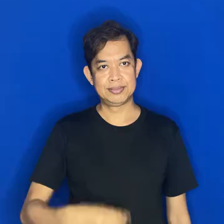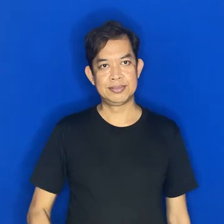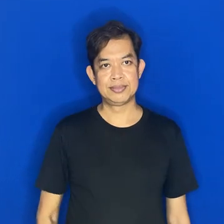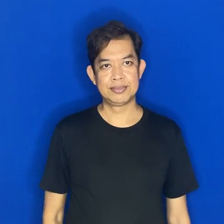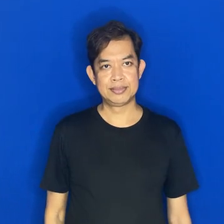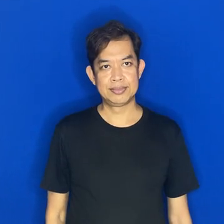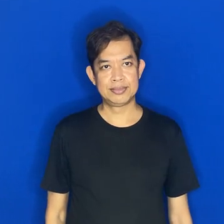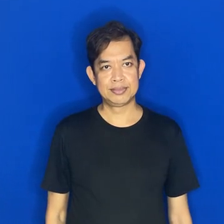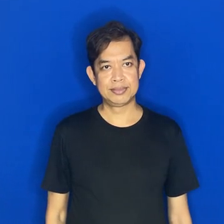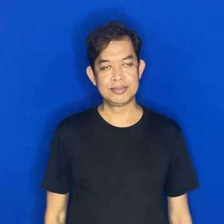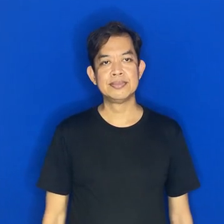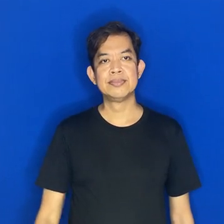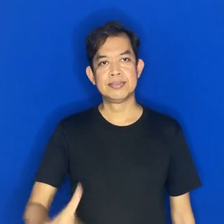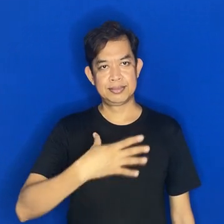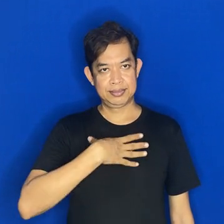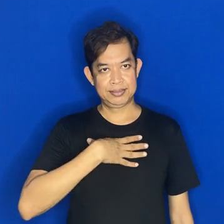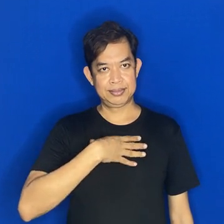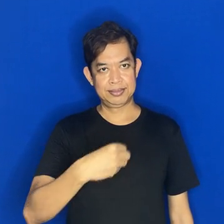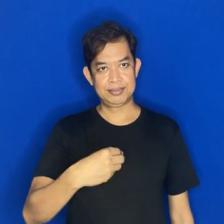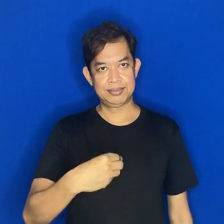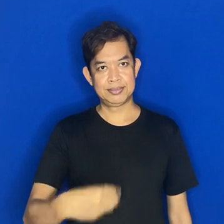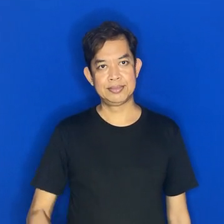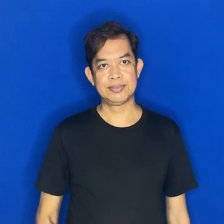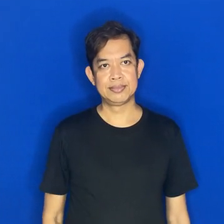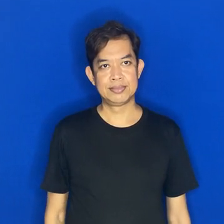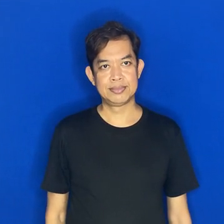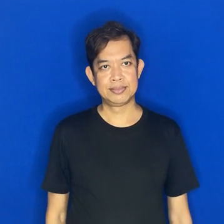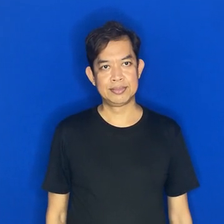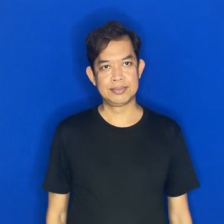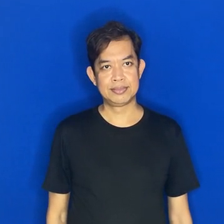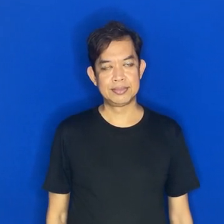white